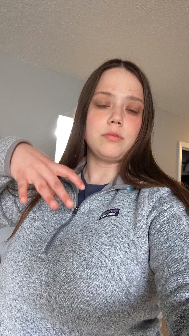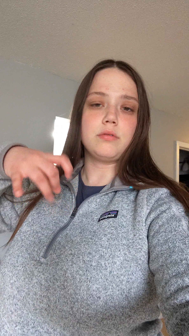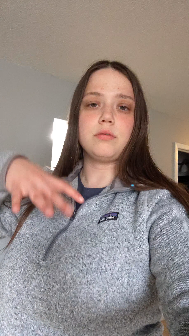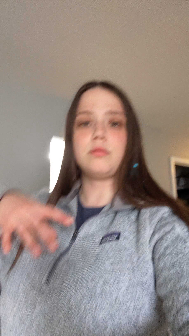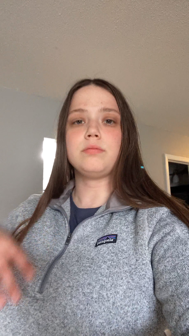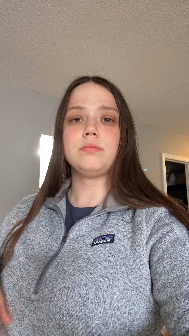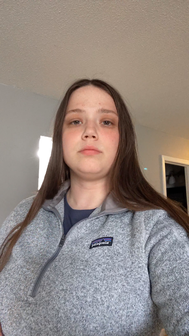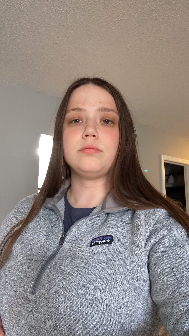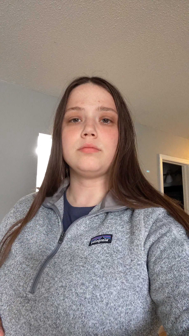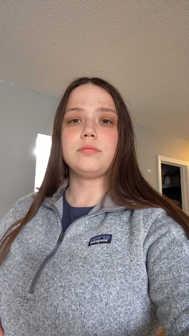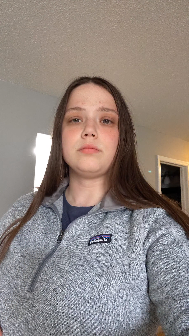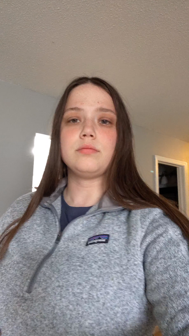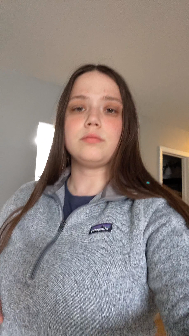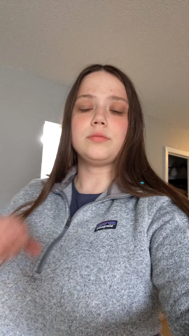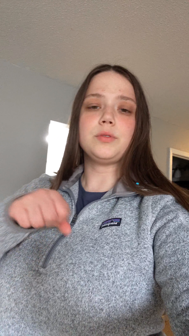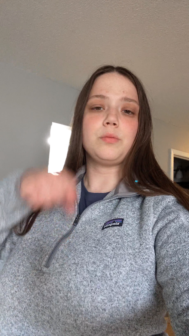broken